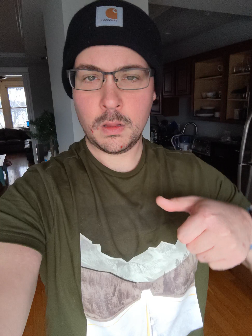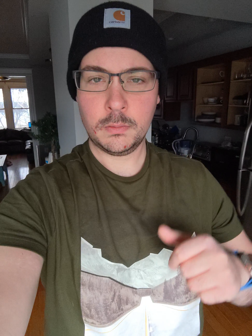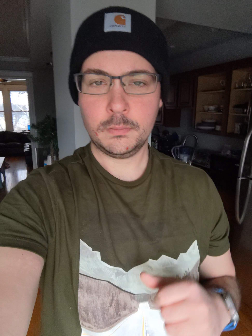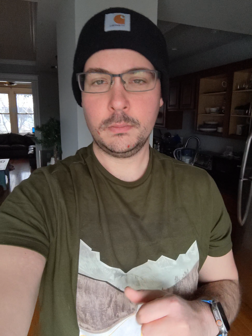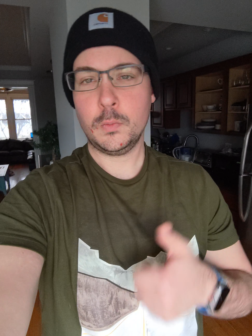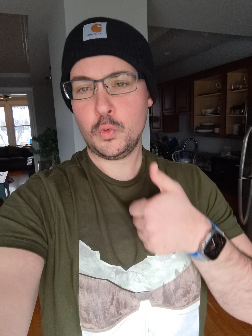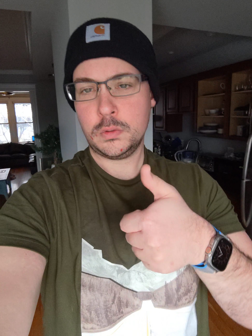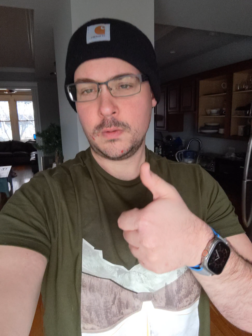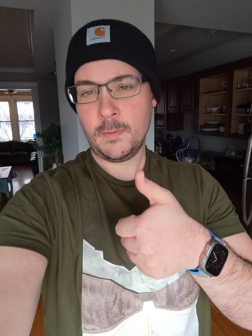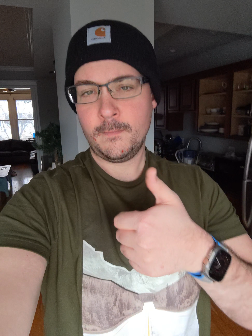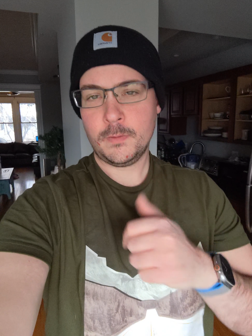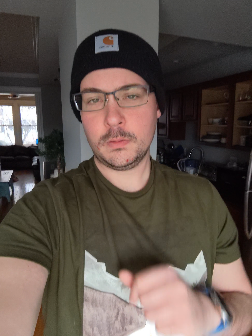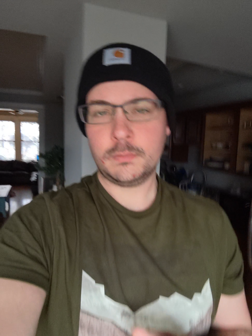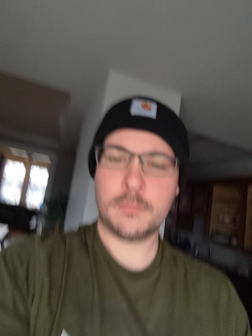yourself